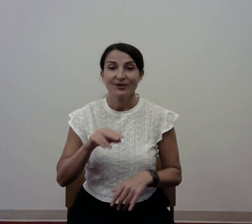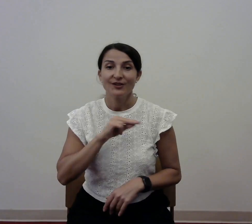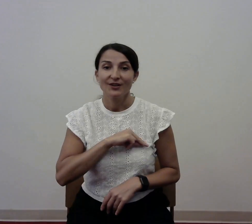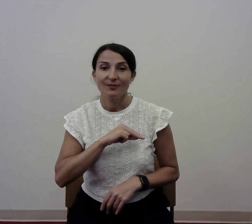işləmək